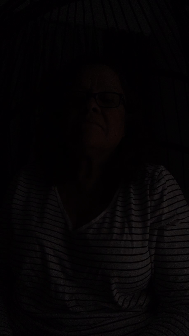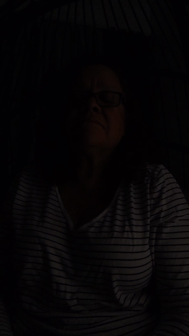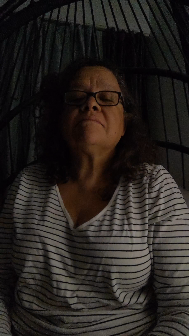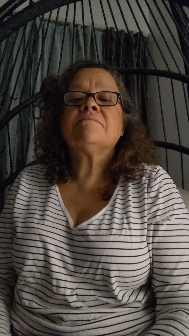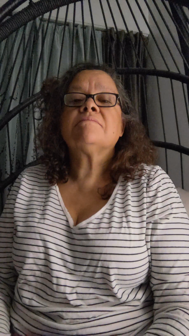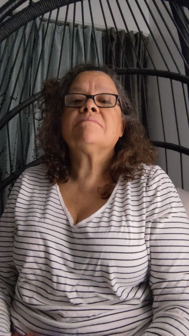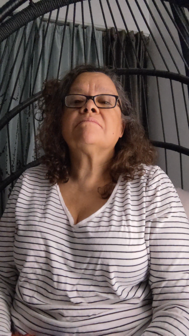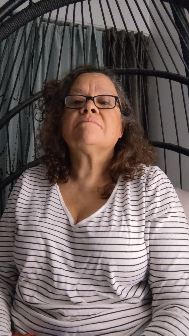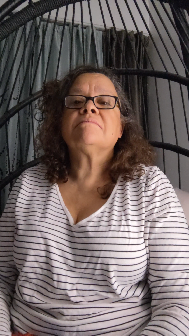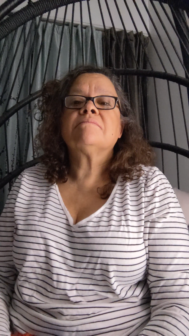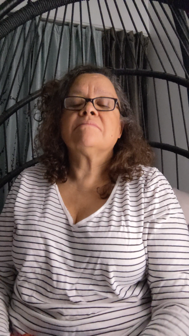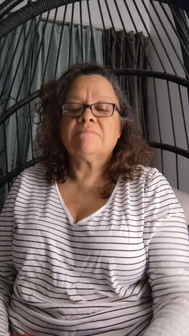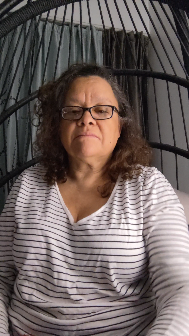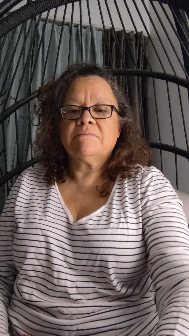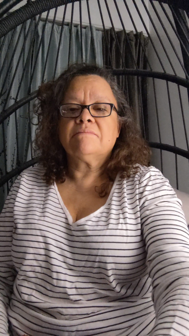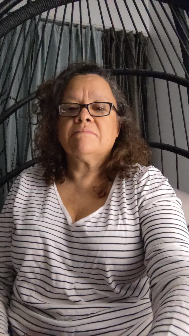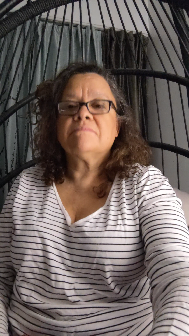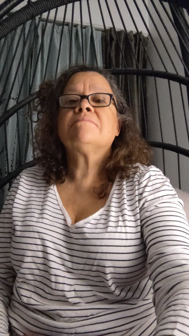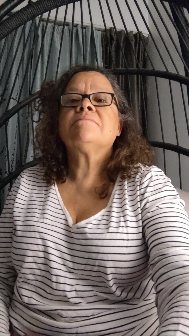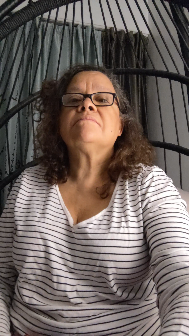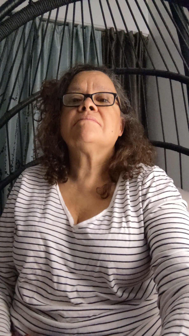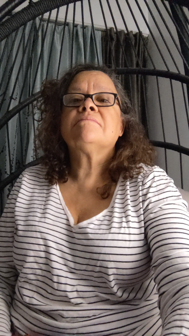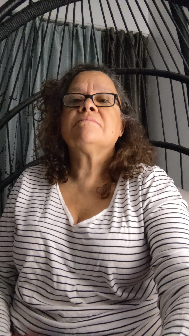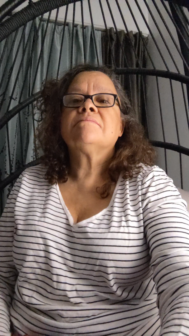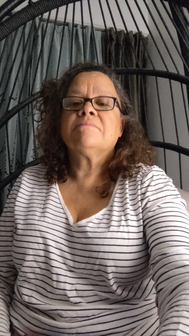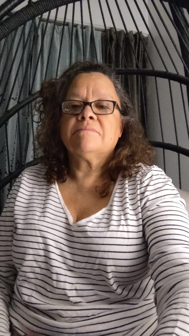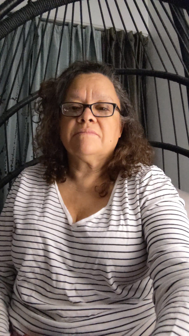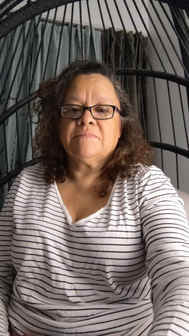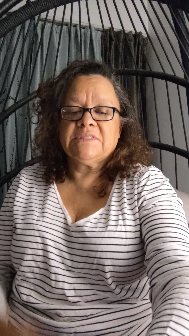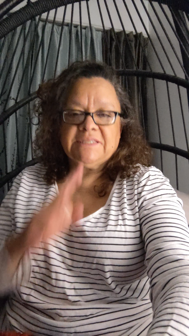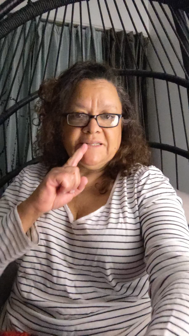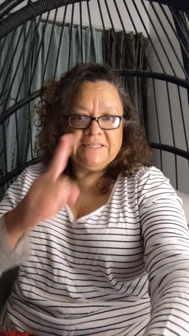is